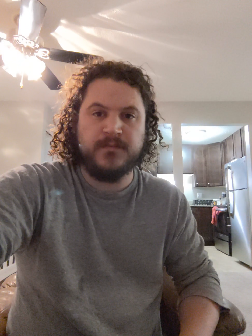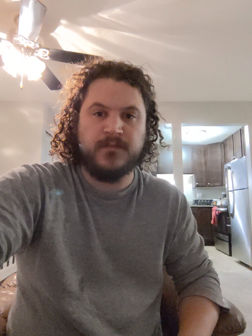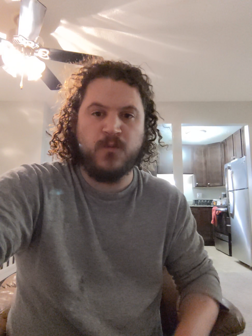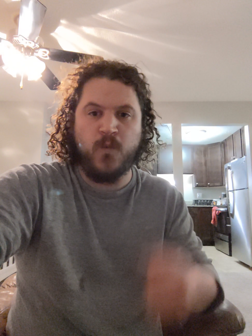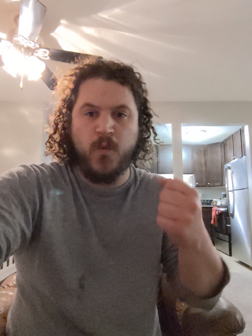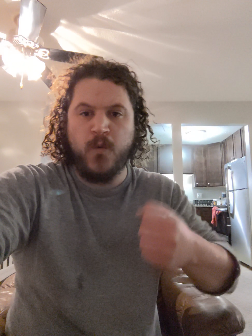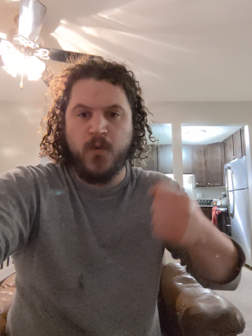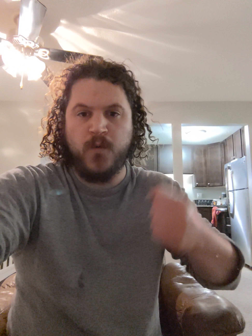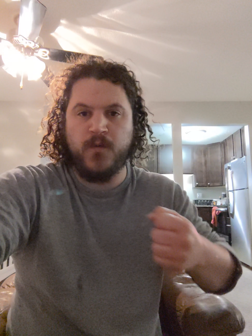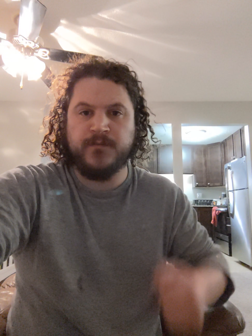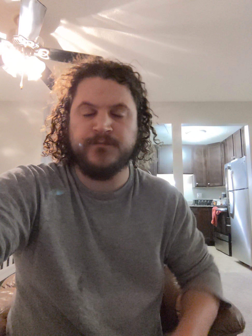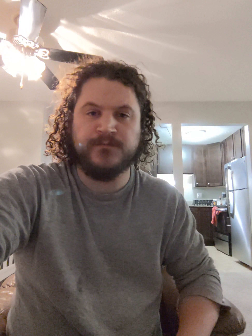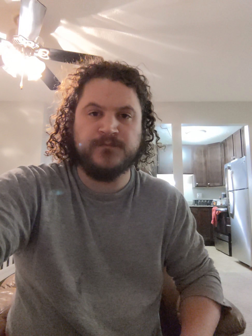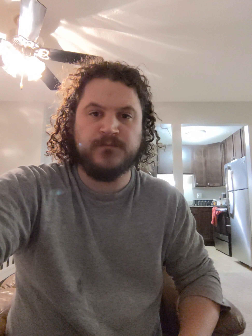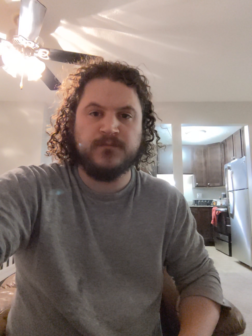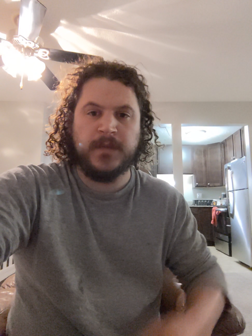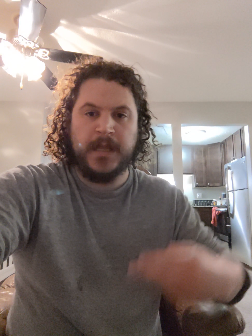car